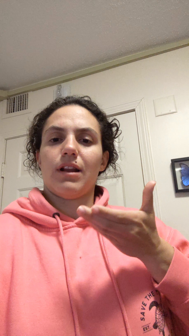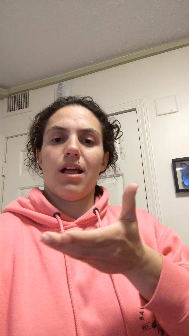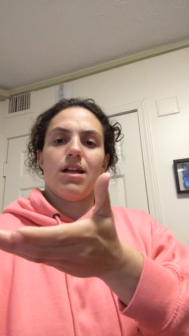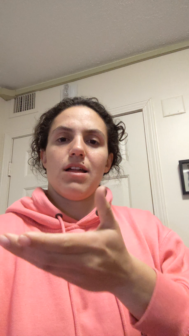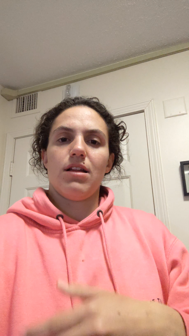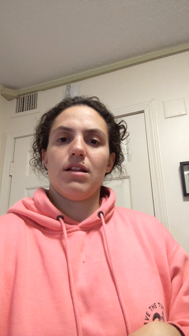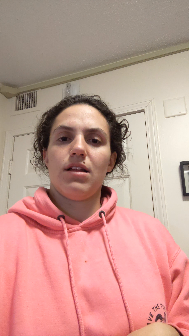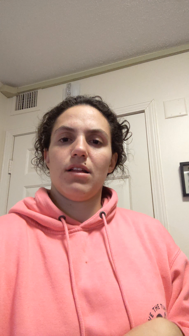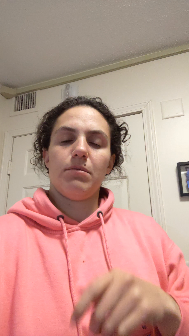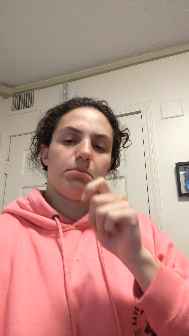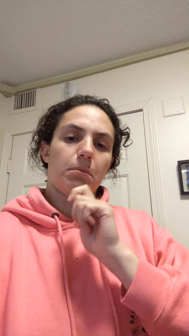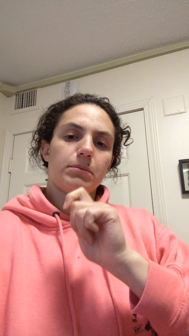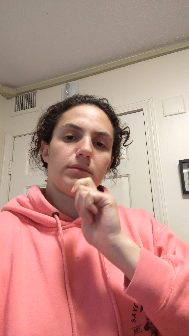popsicle